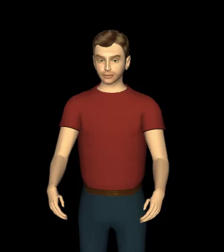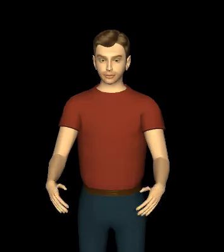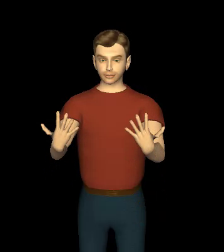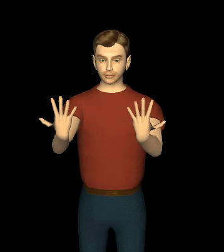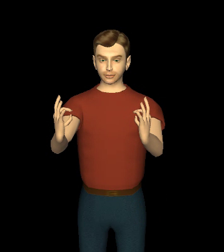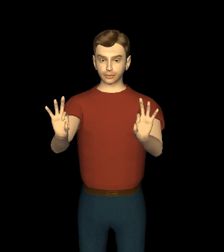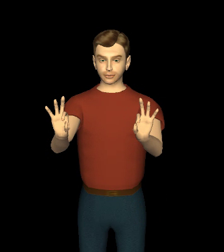10